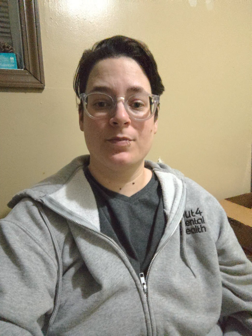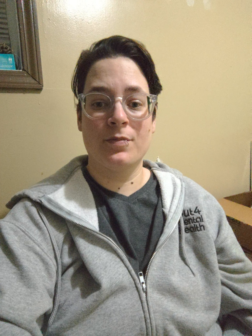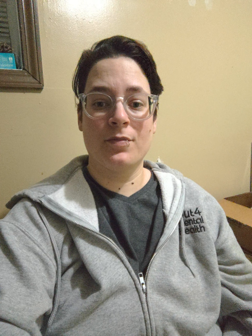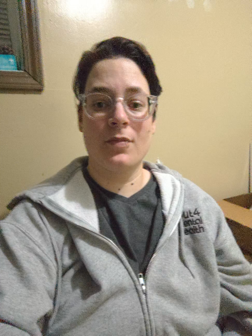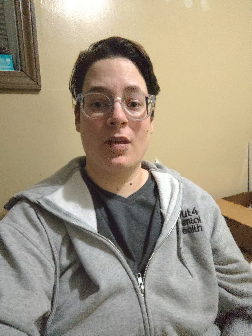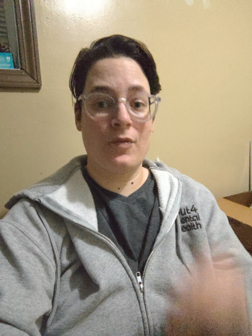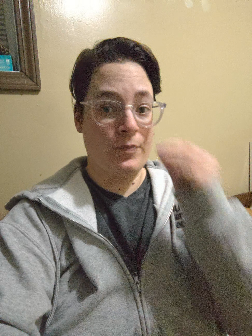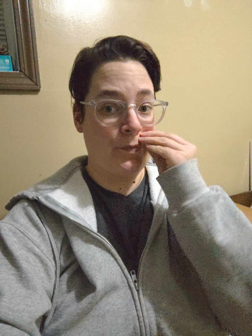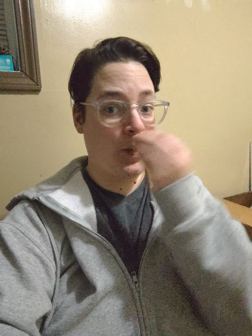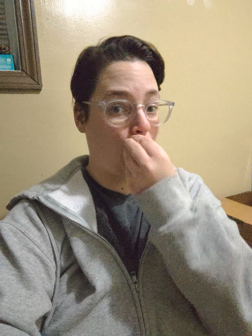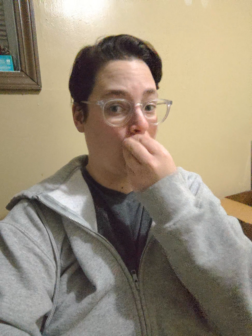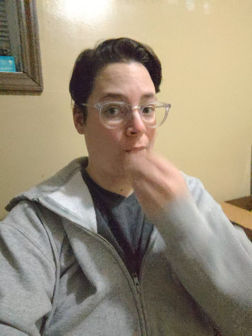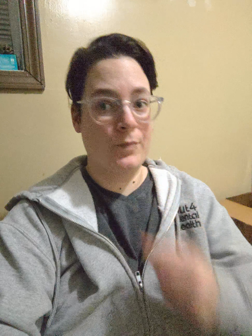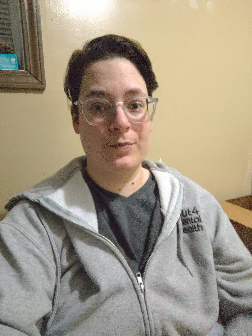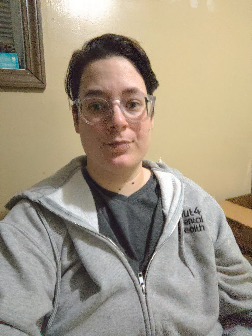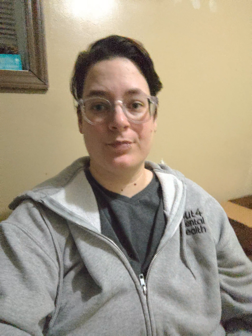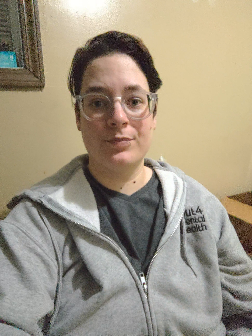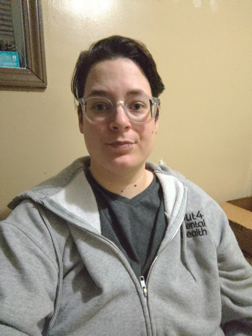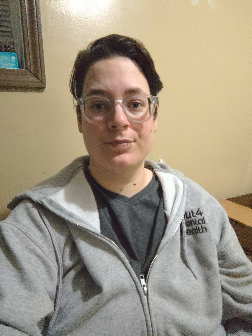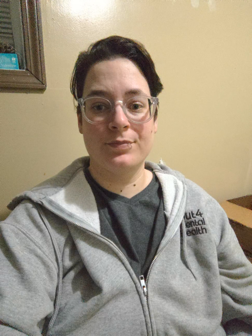flower